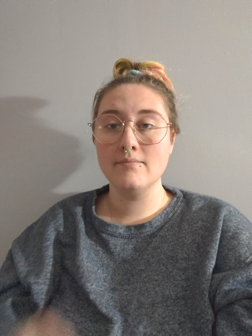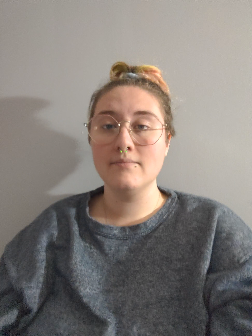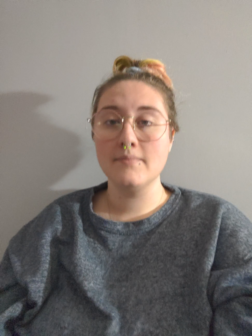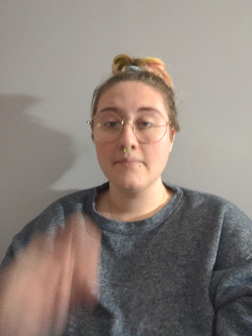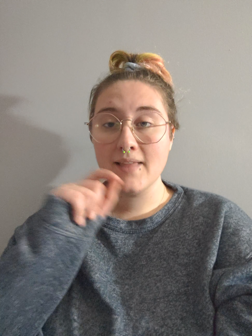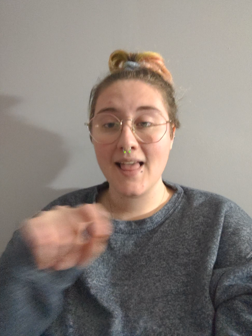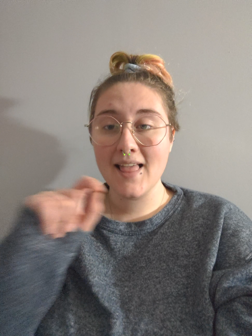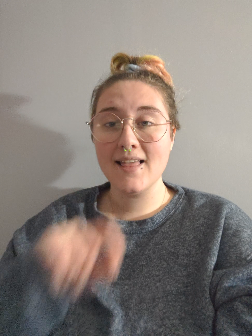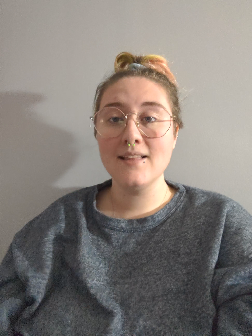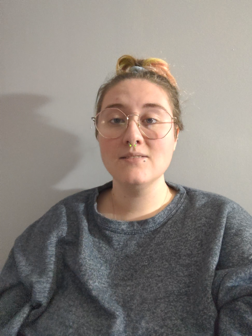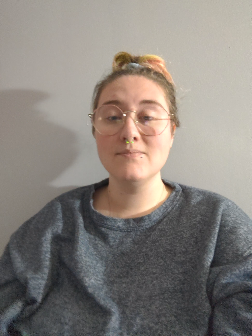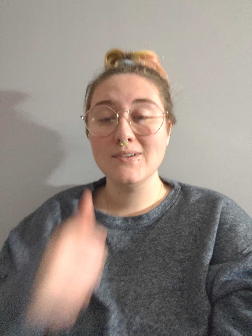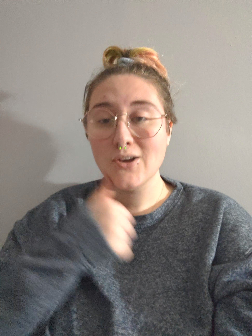pen